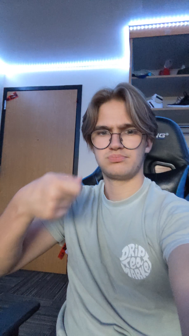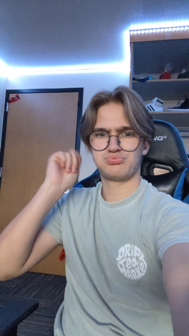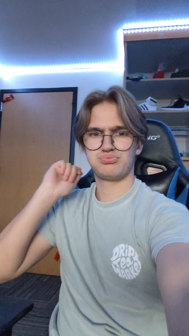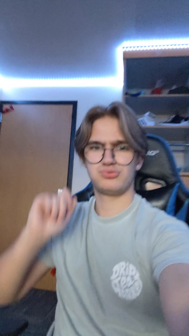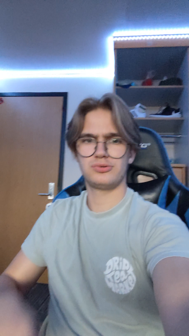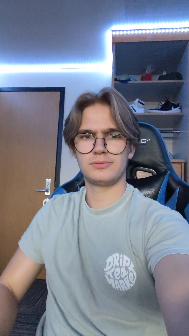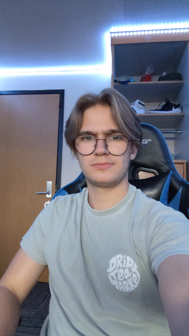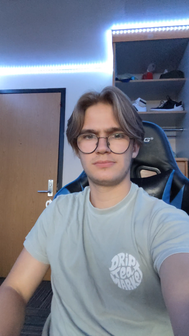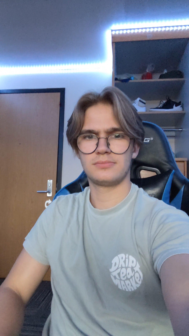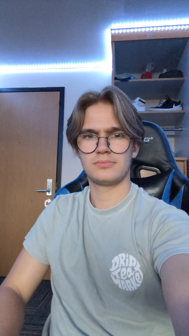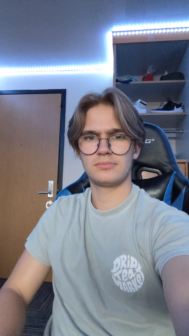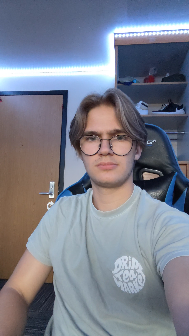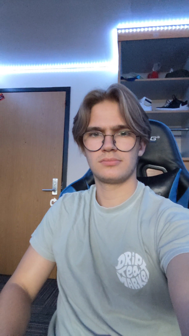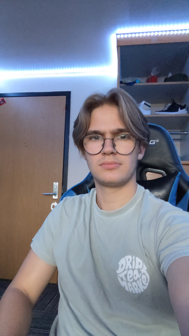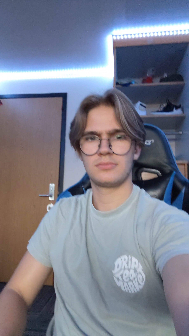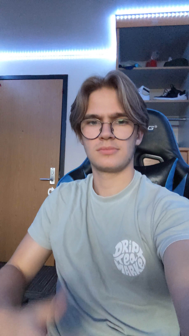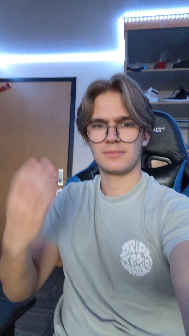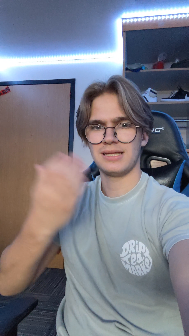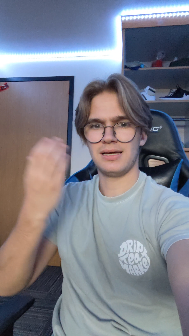shake